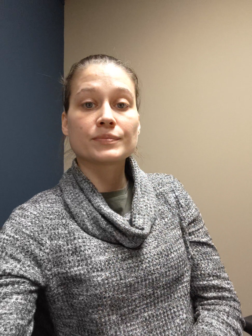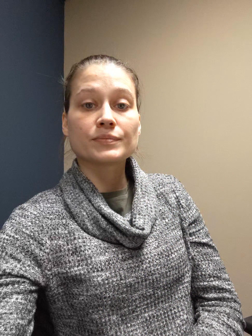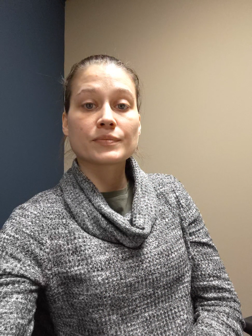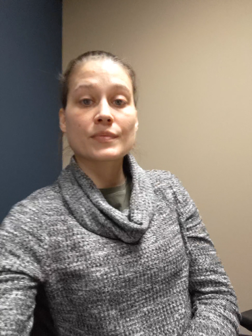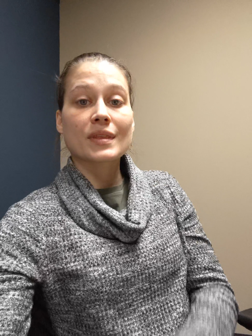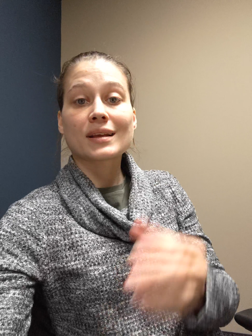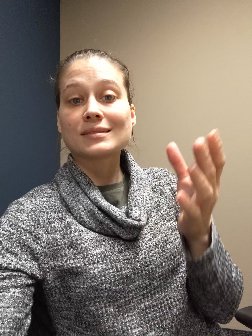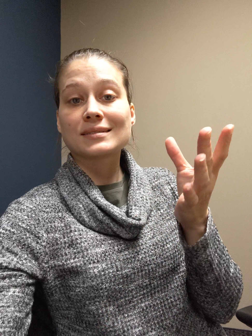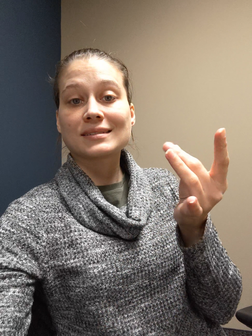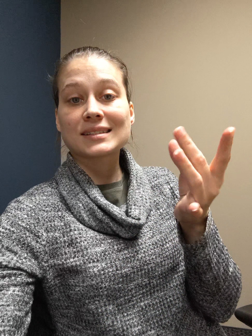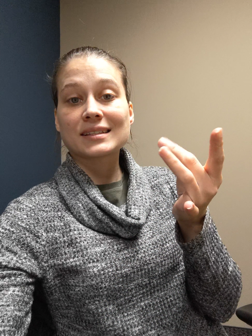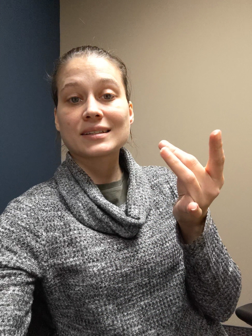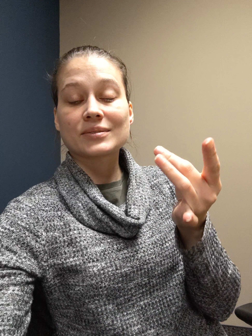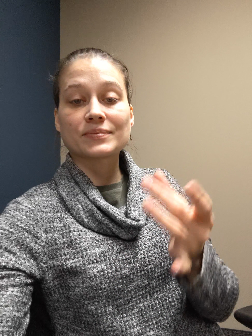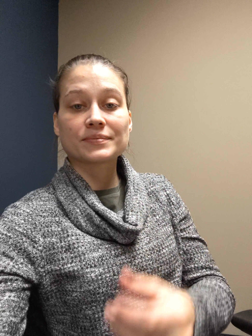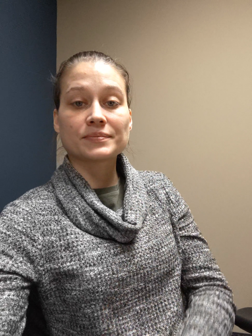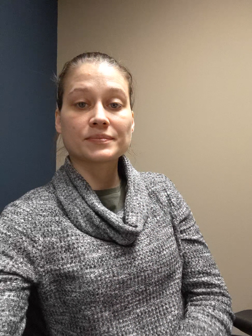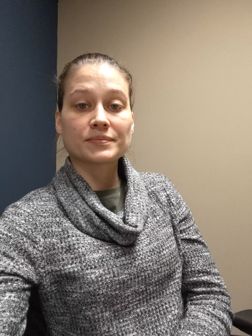sticky